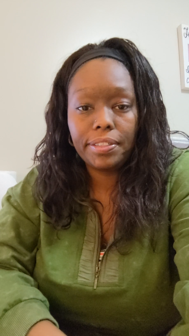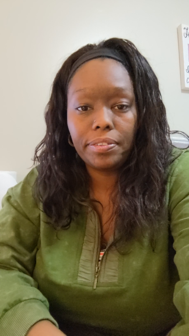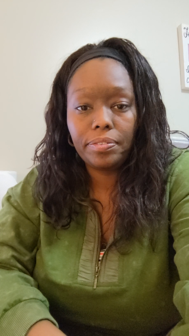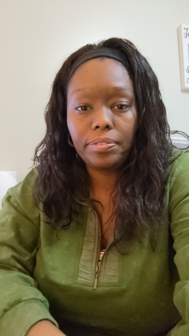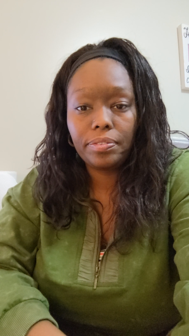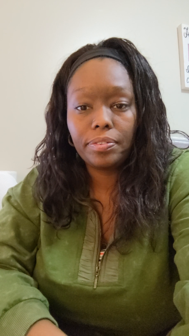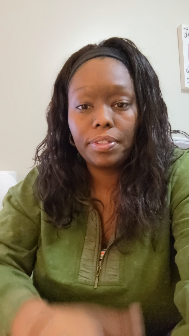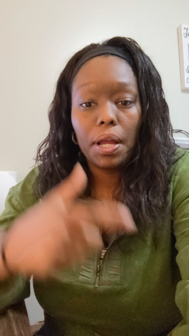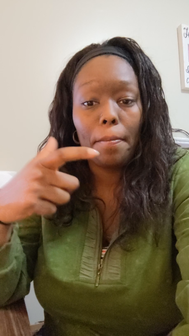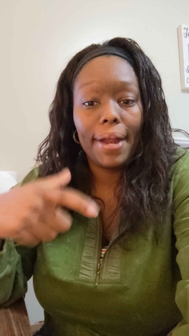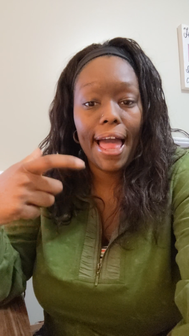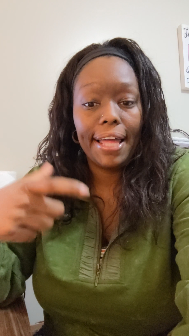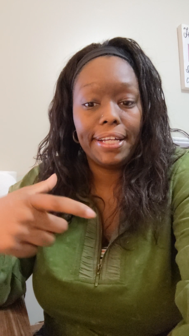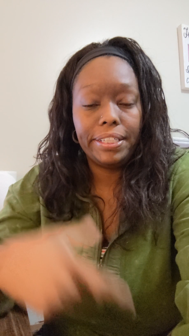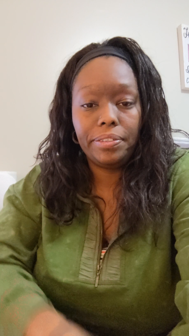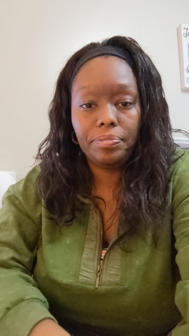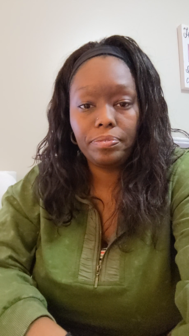plate